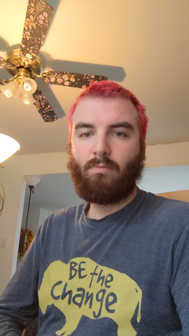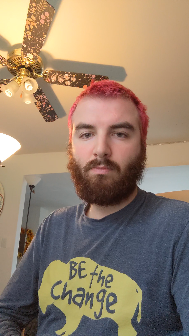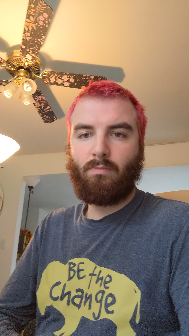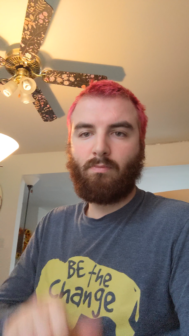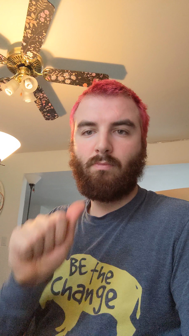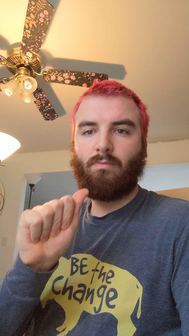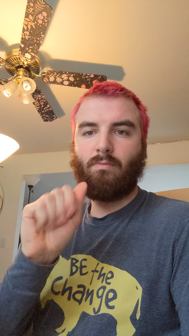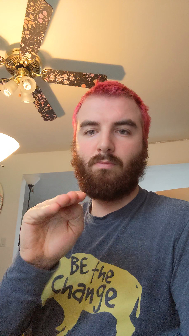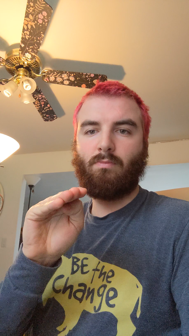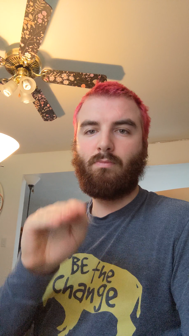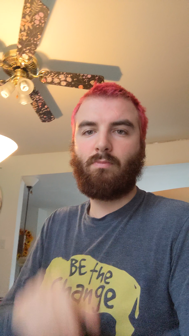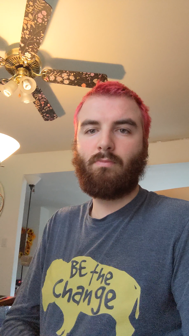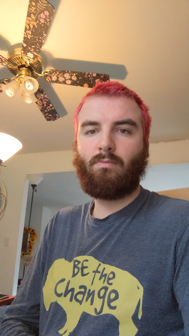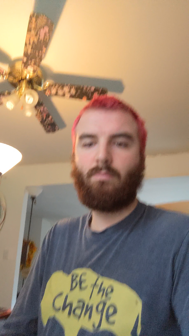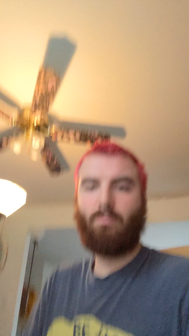am